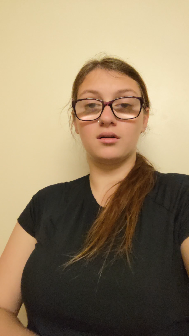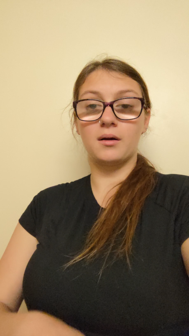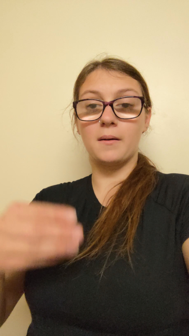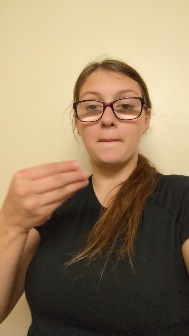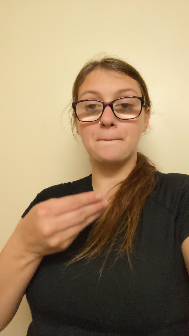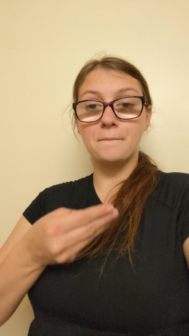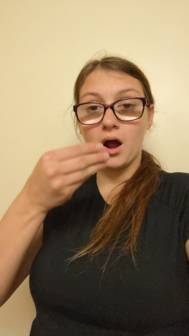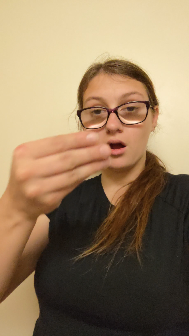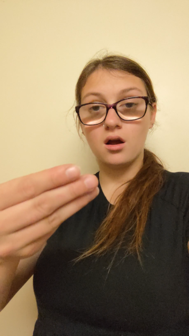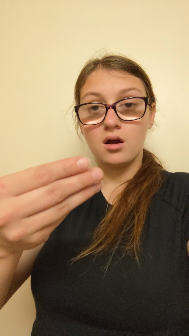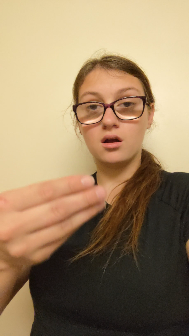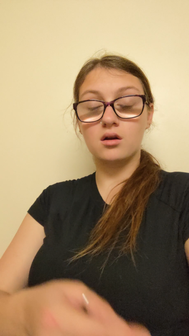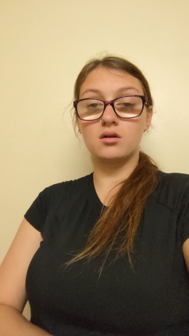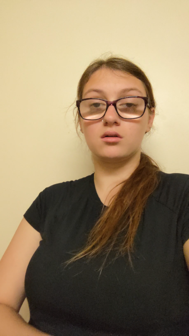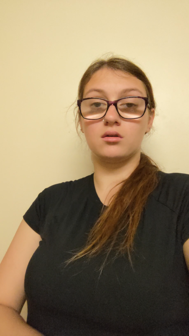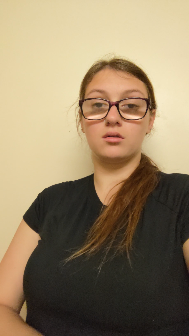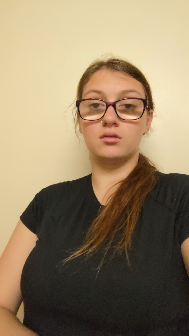buy